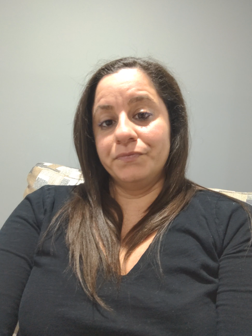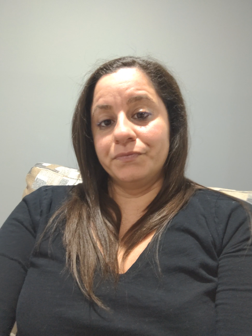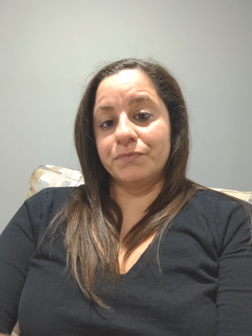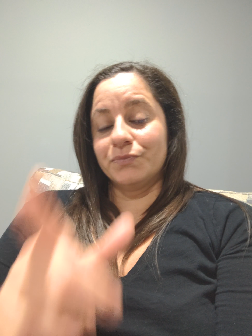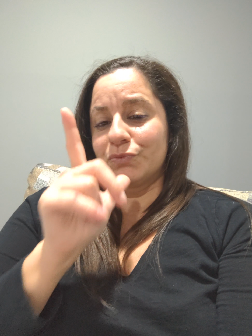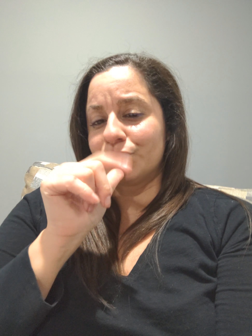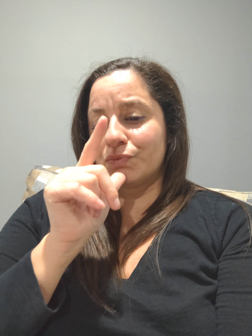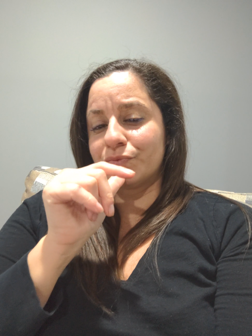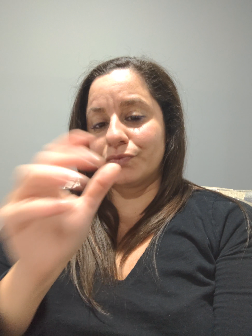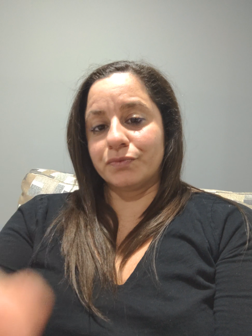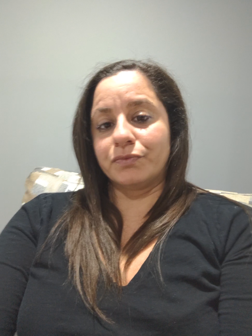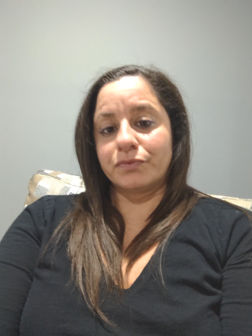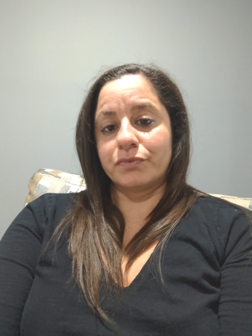who